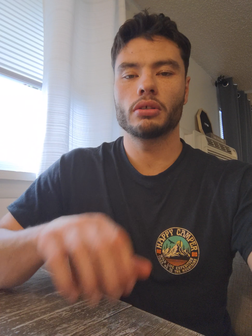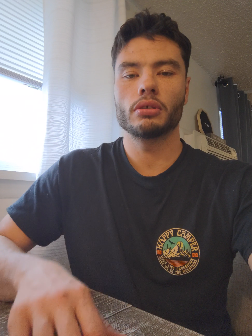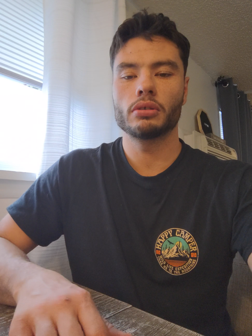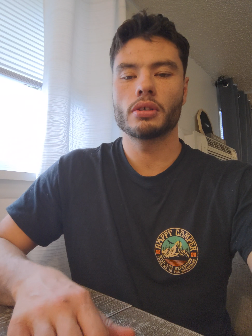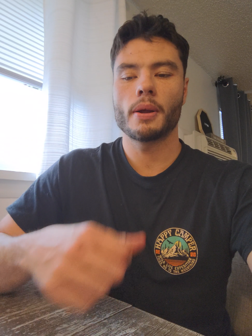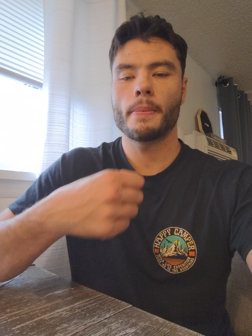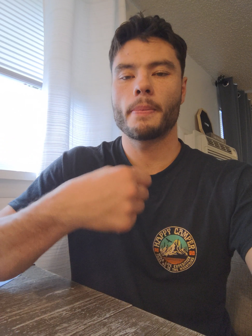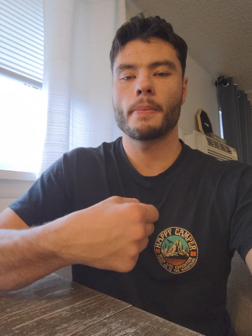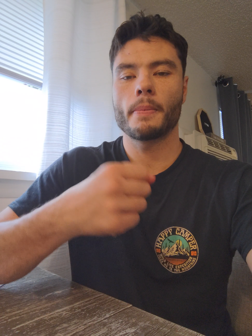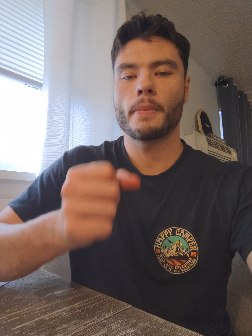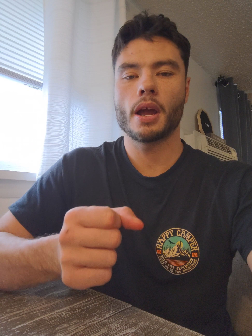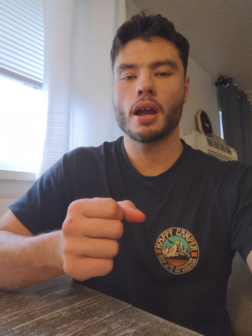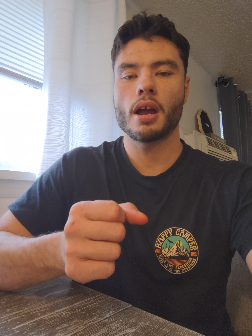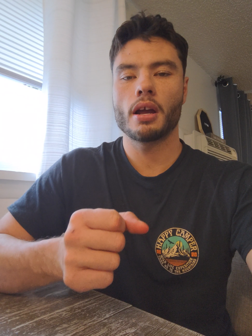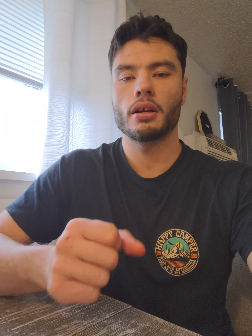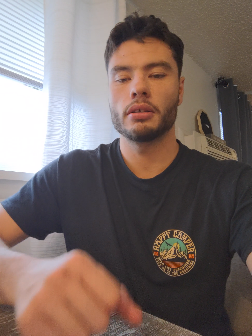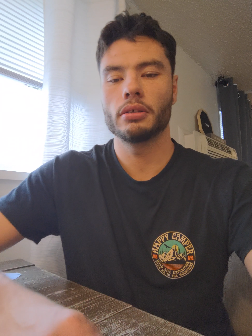make